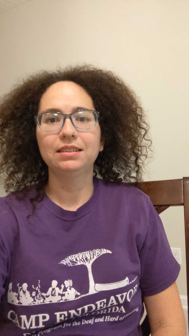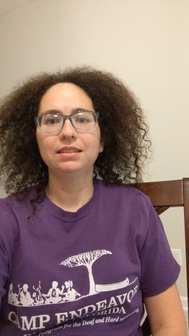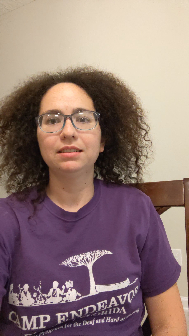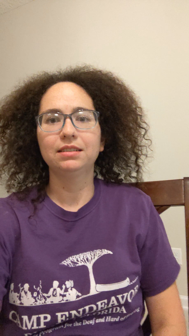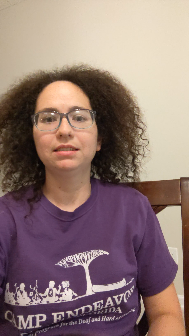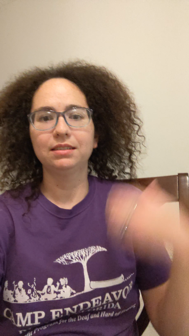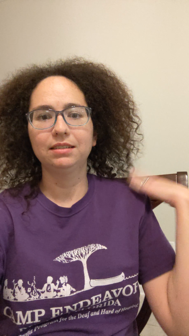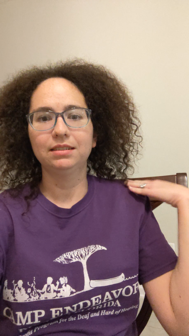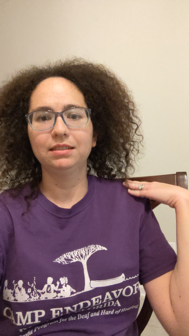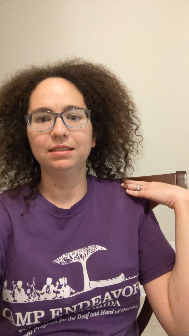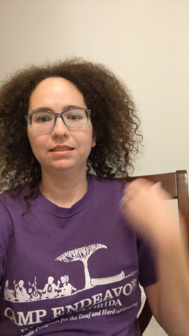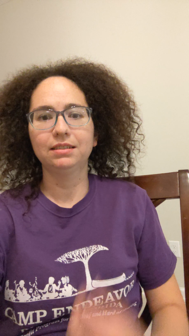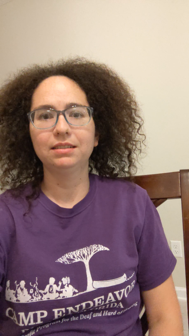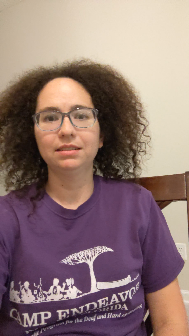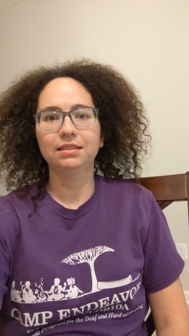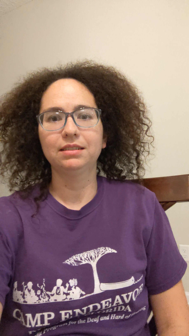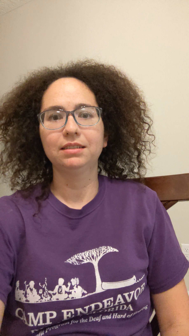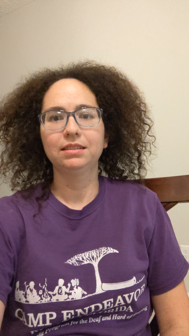shoulder